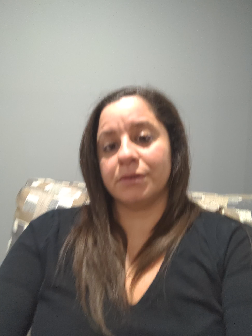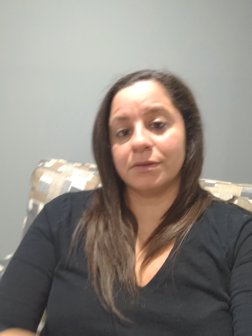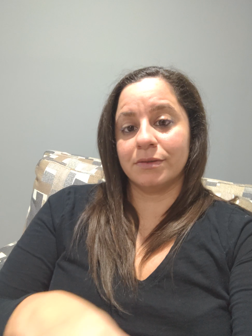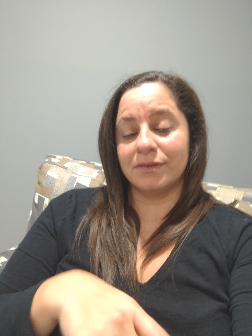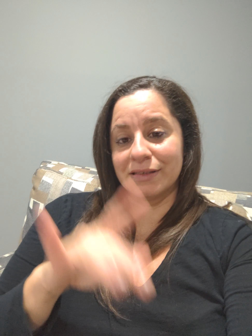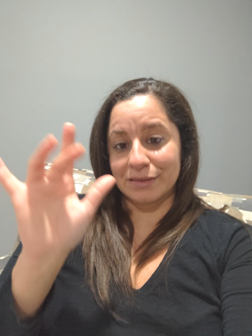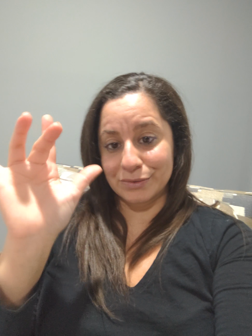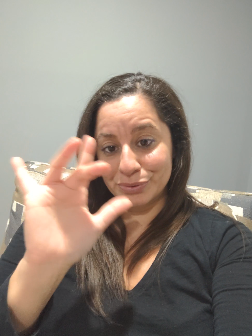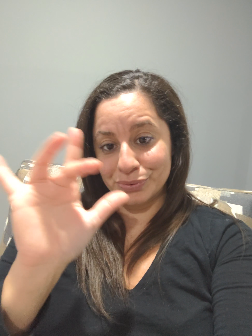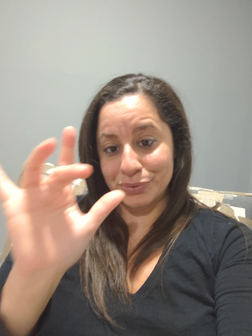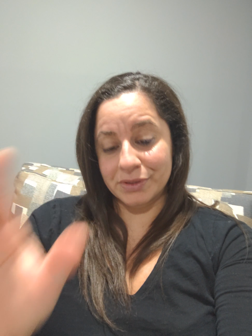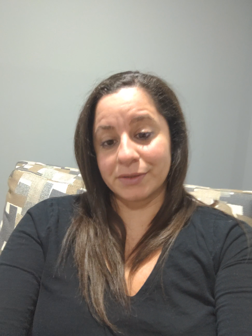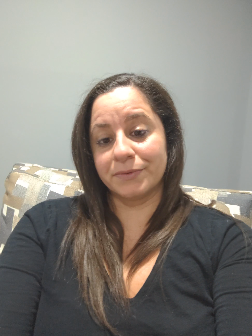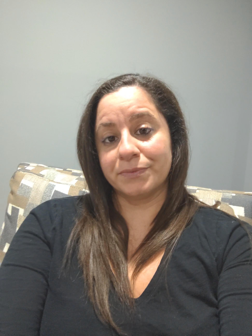yucky